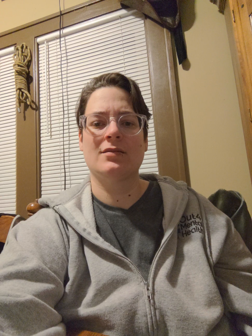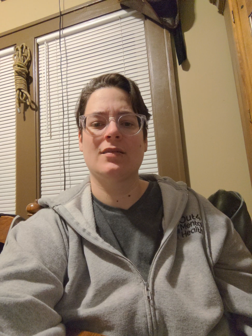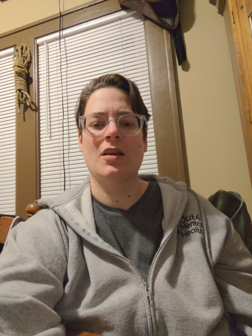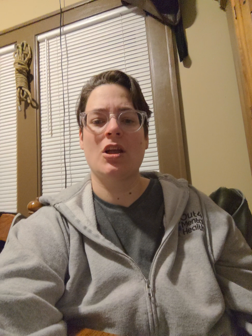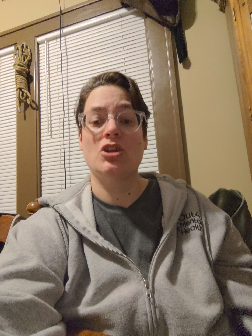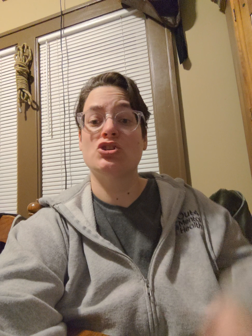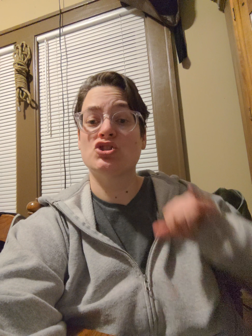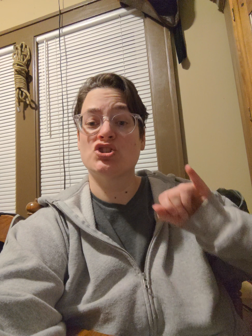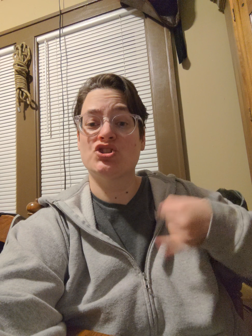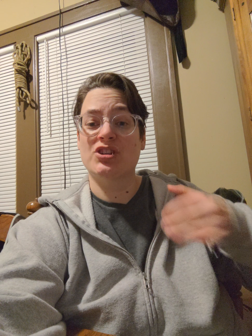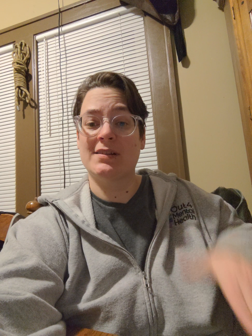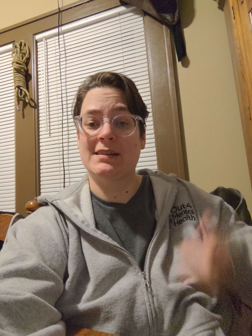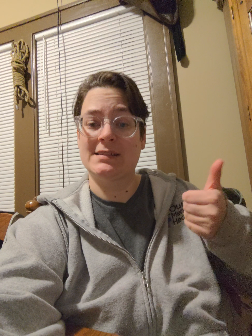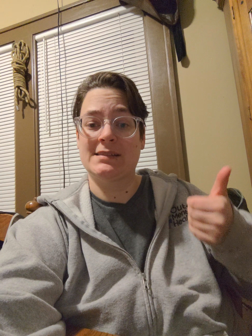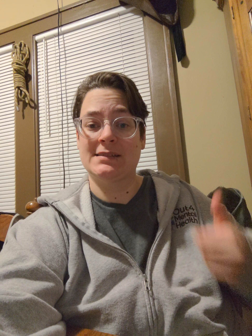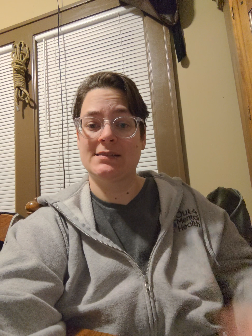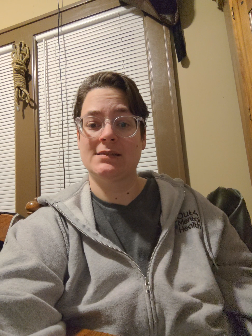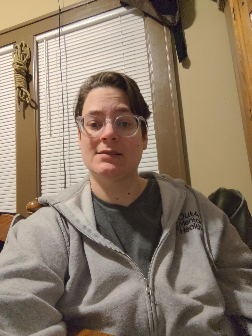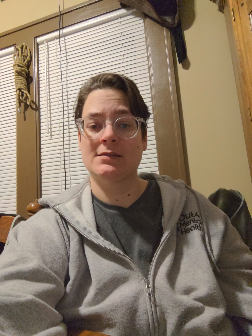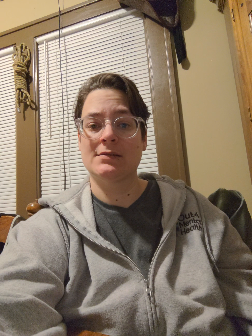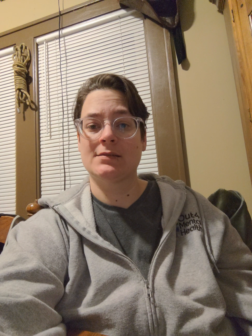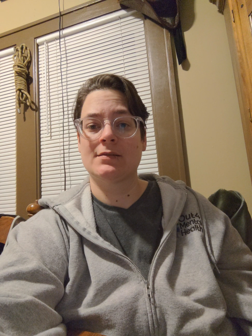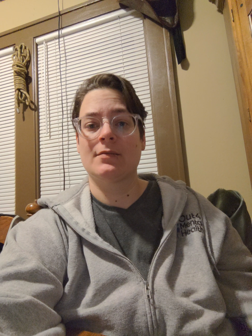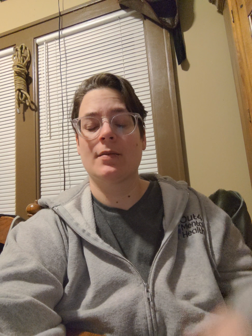jeans